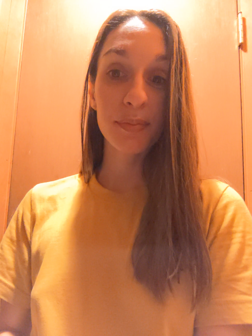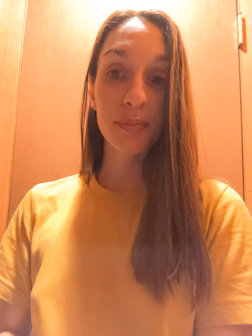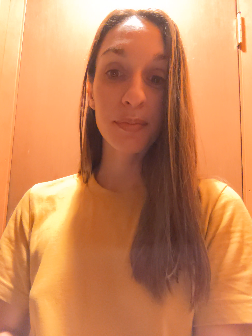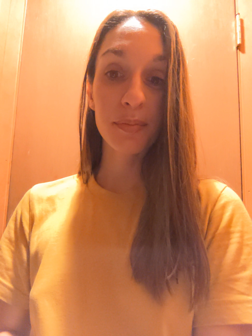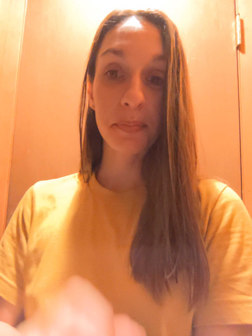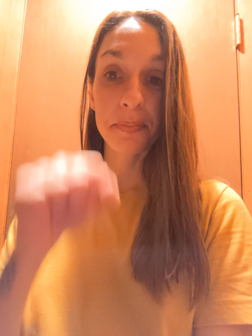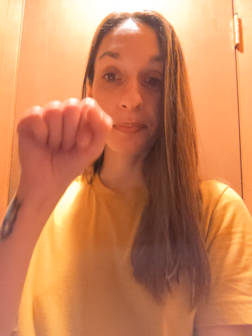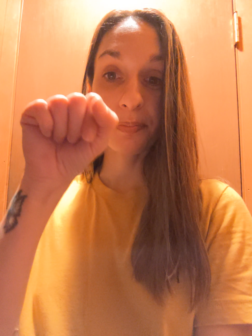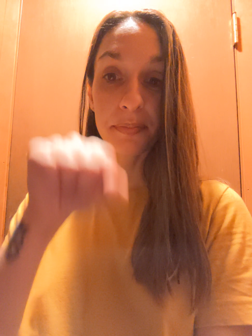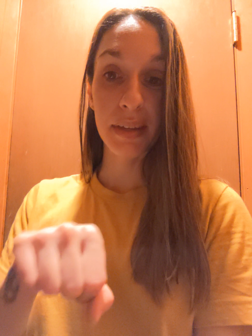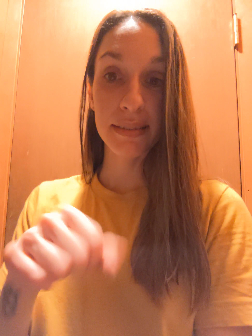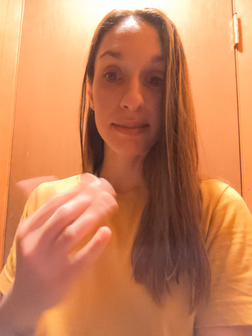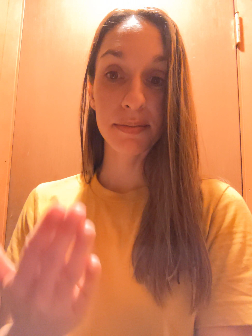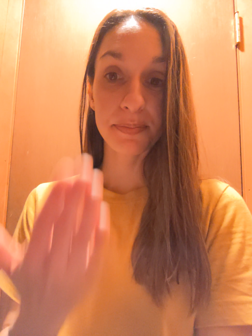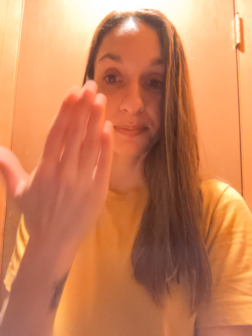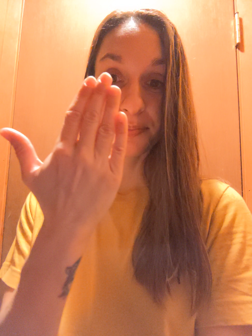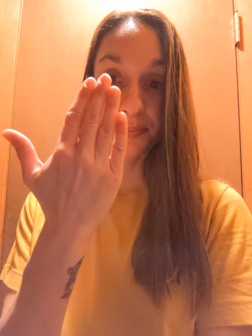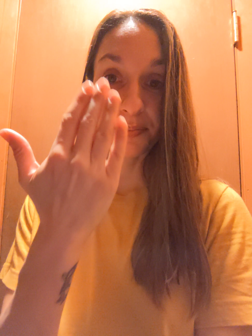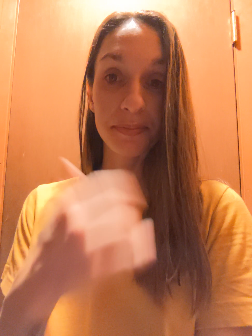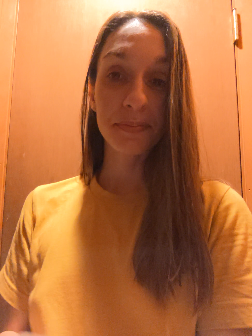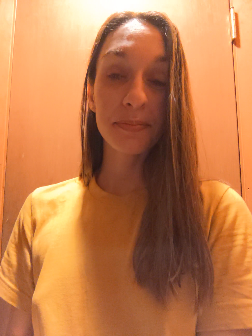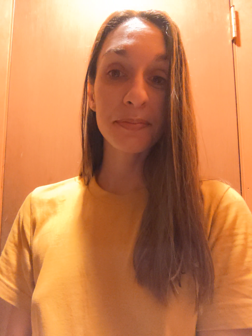mitten